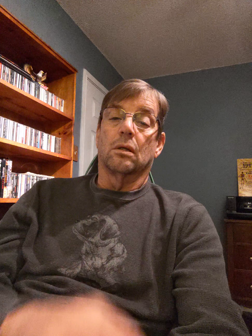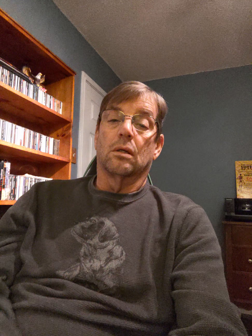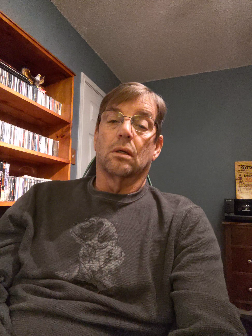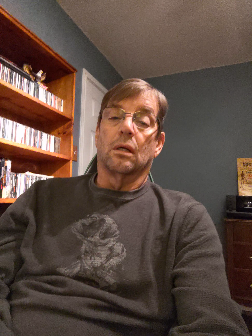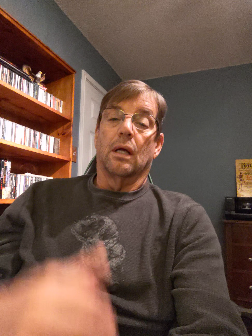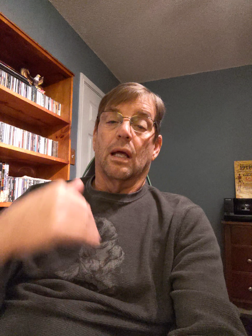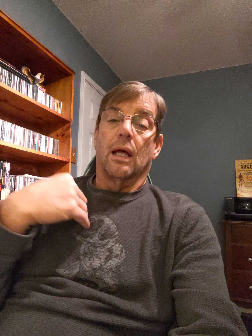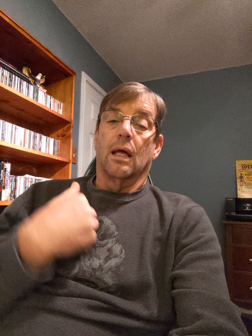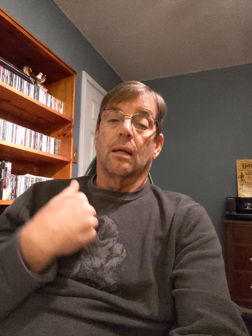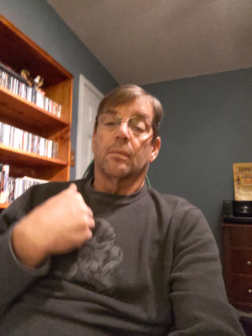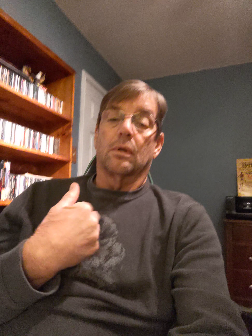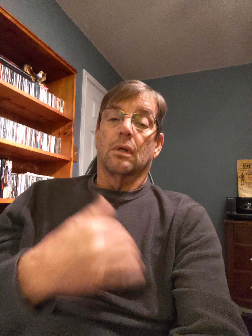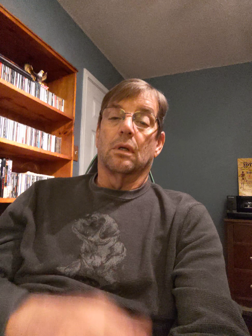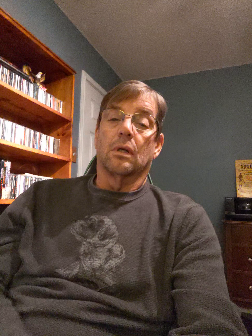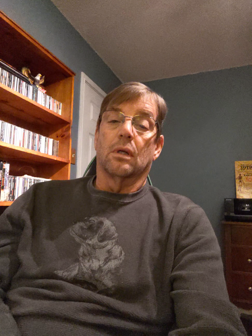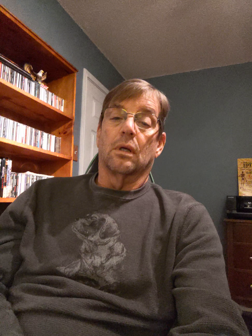animal